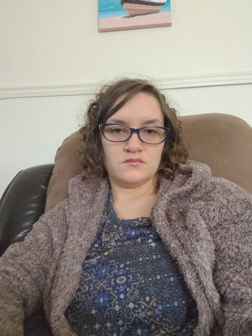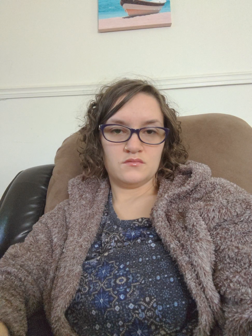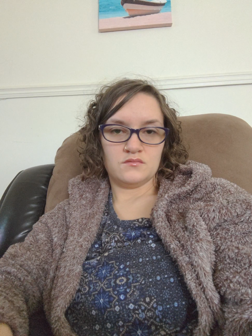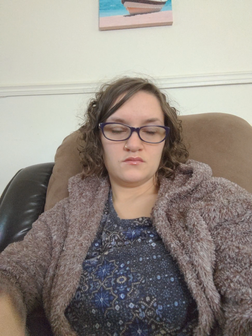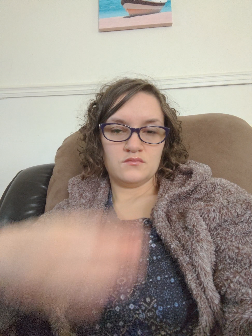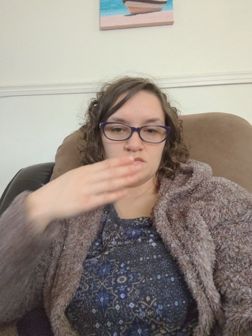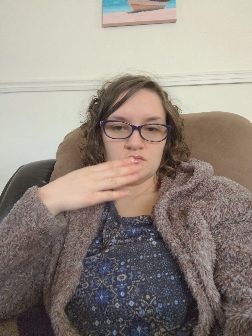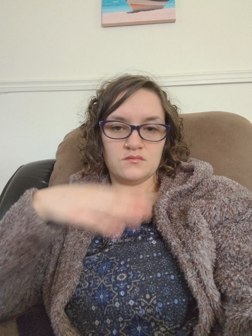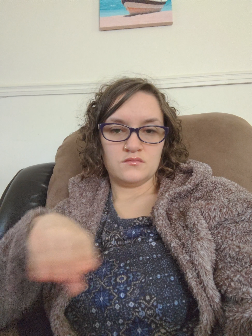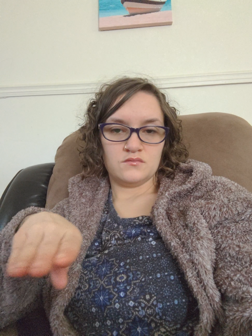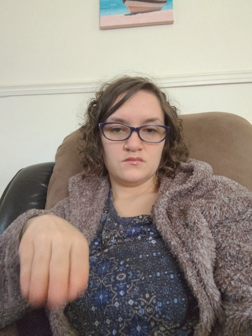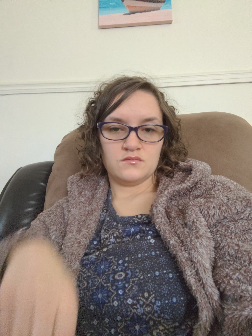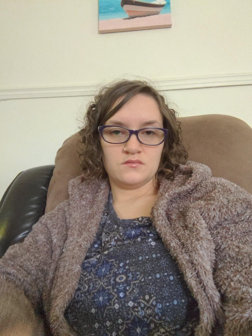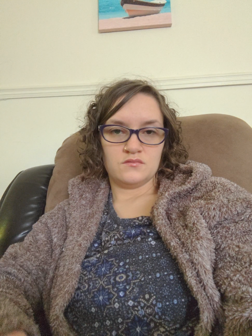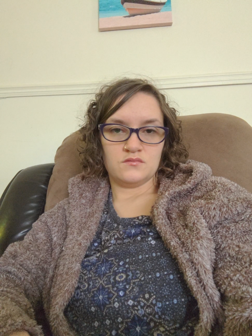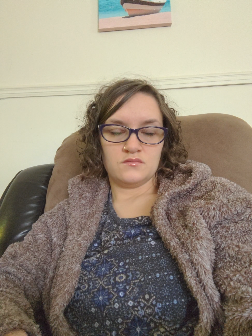quiet